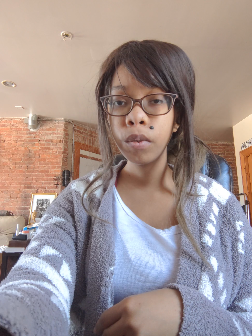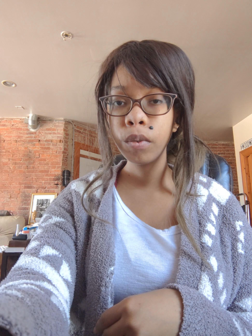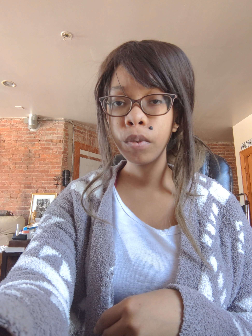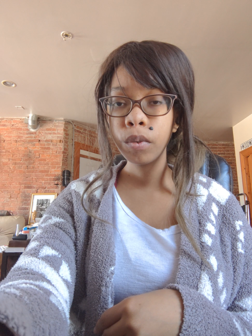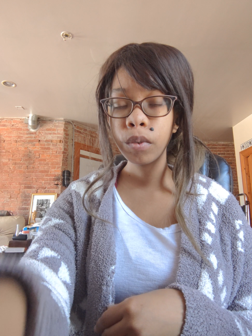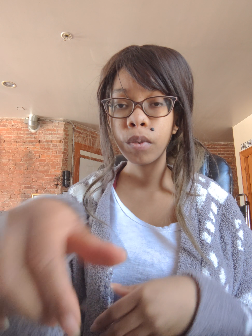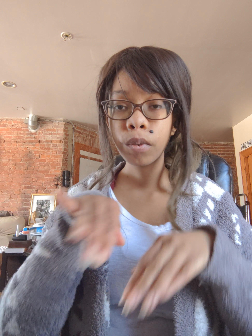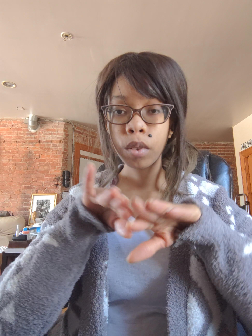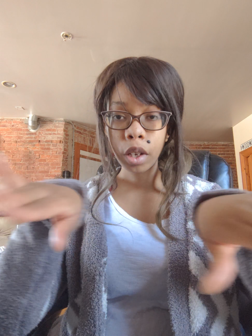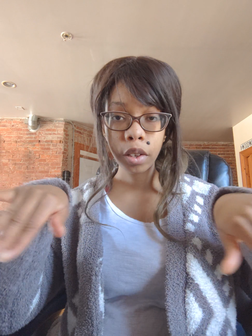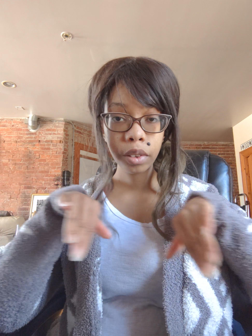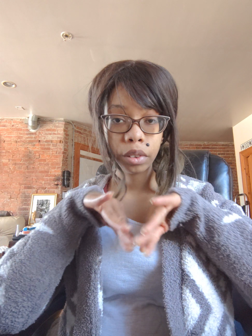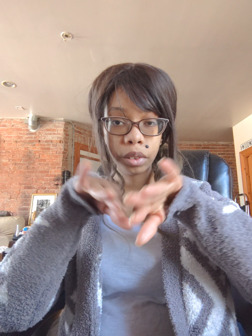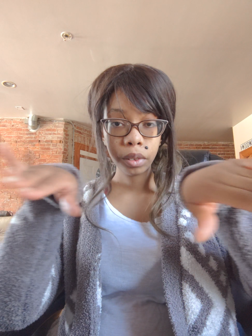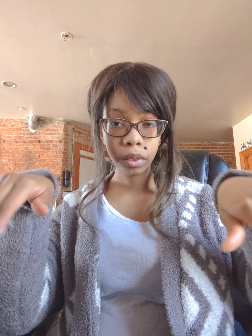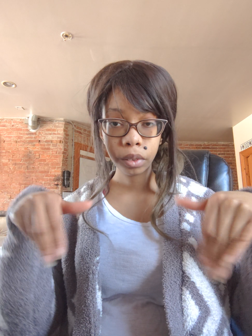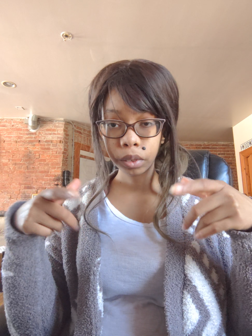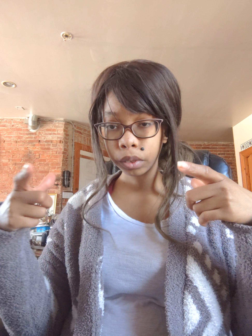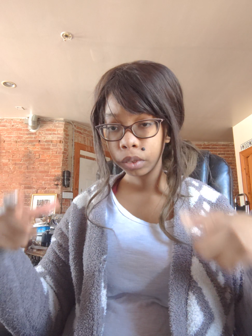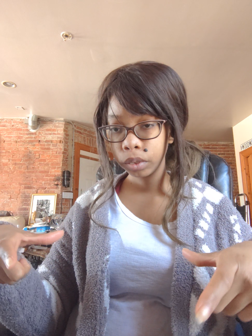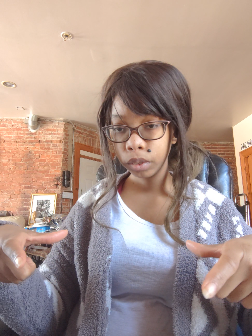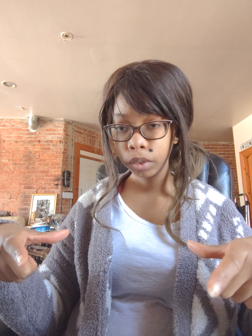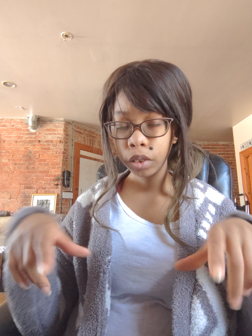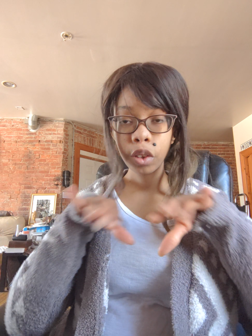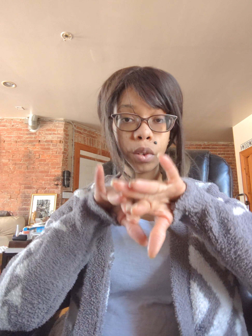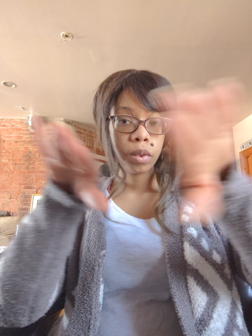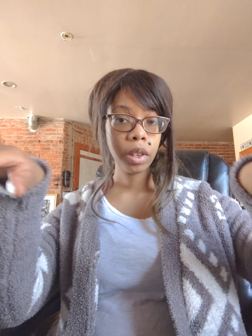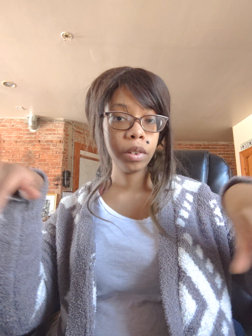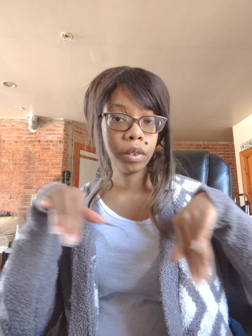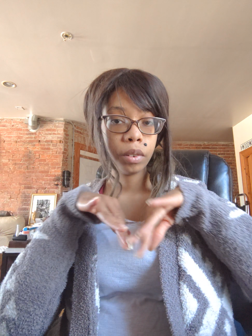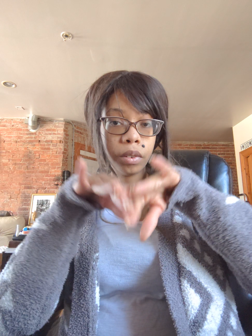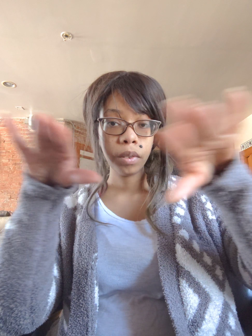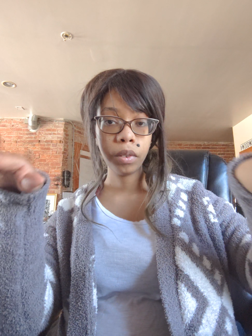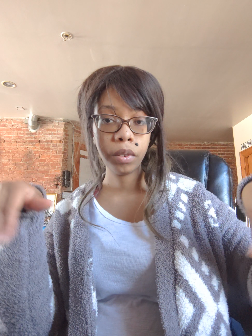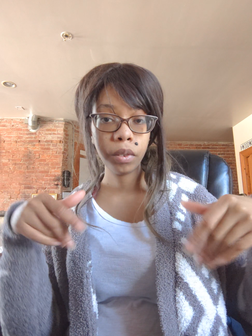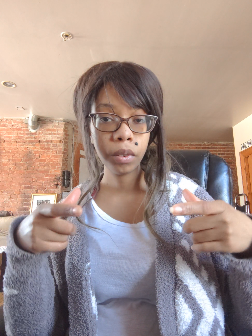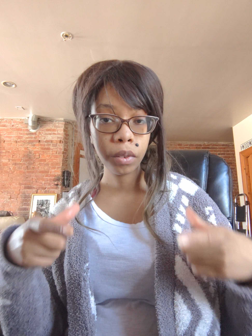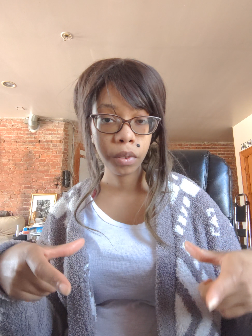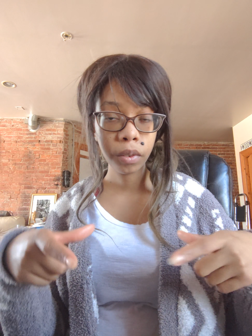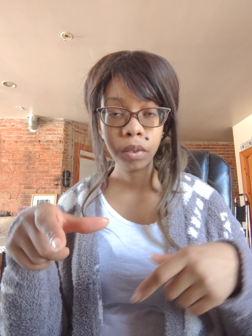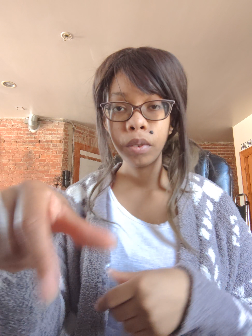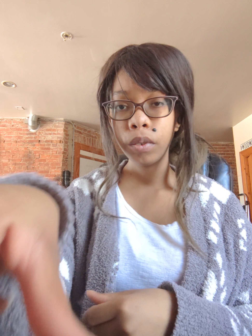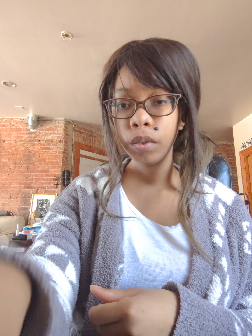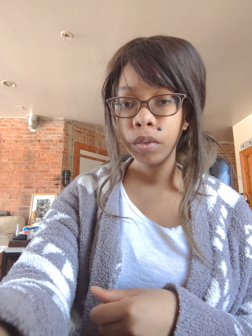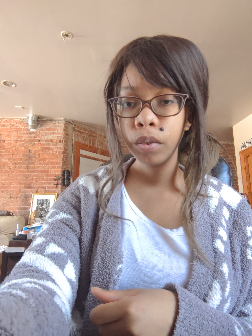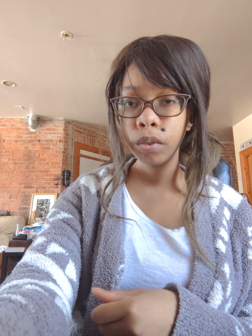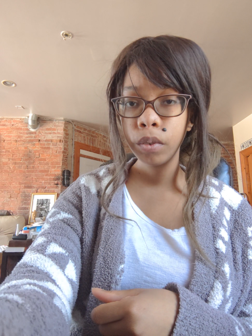pool